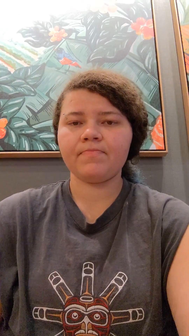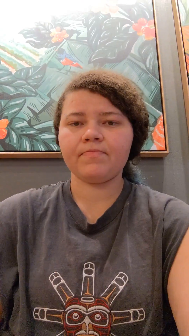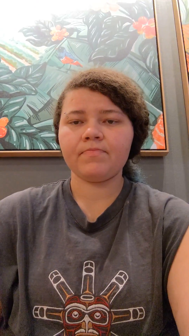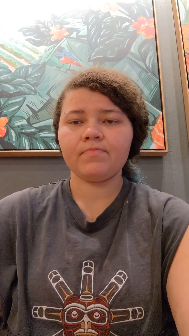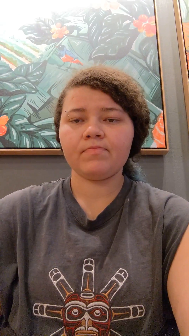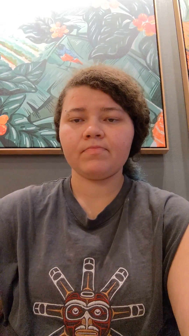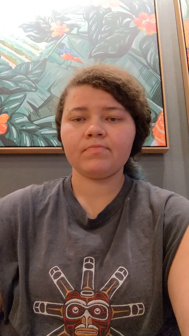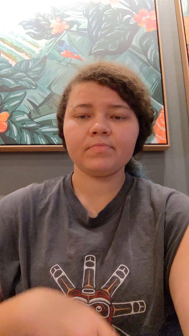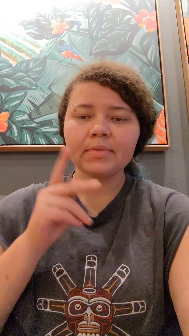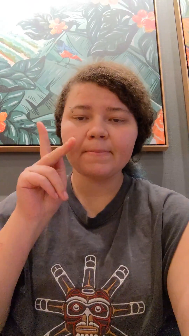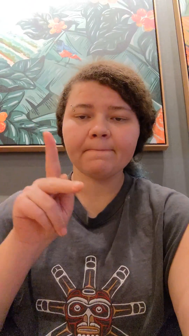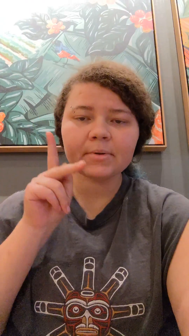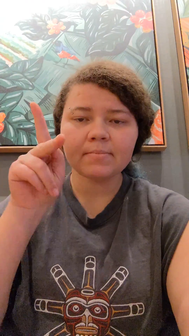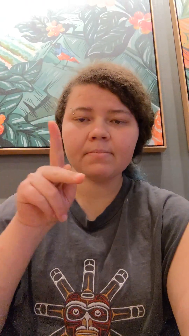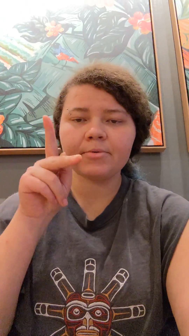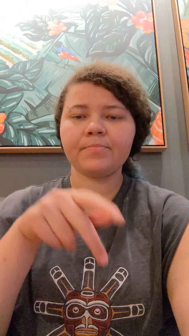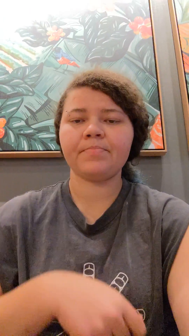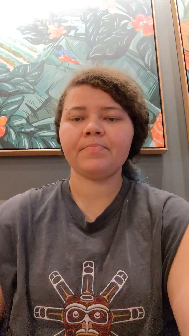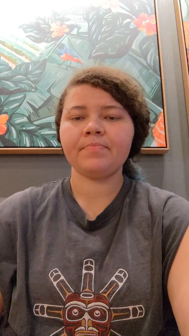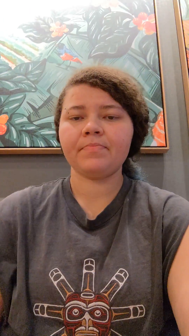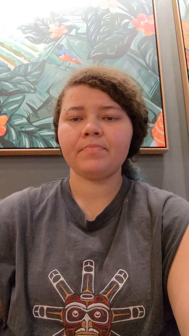people